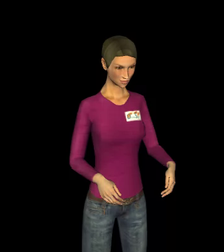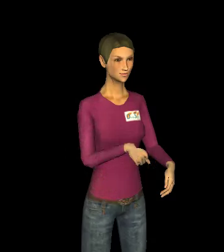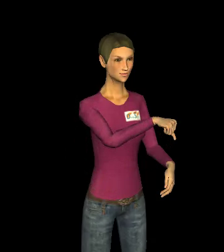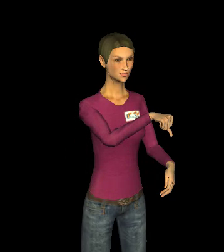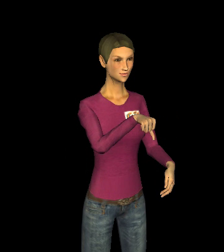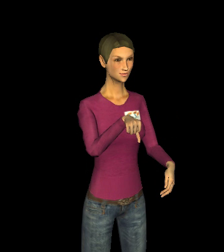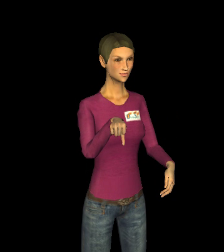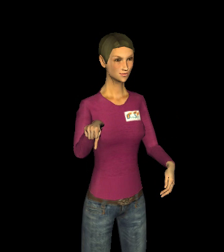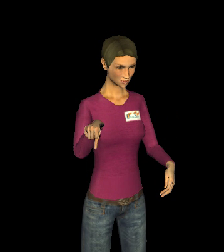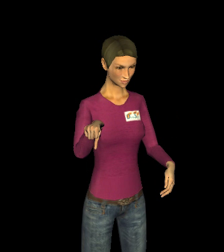يسقي